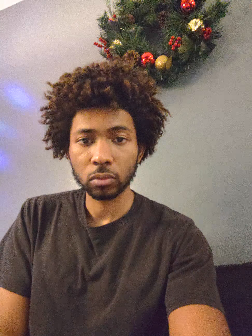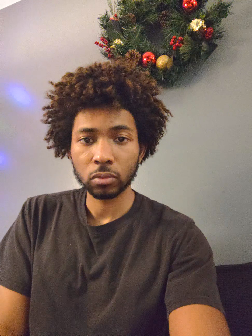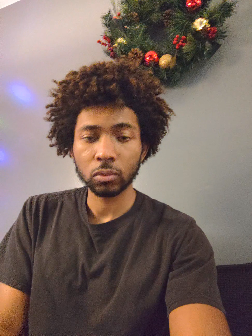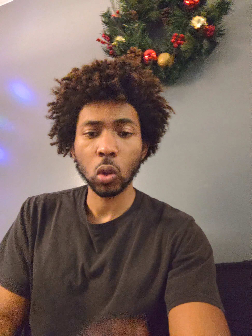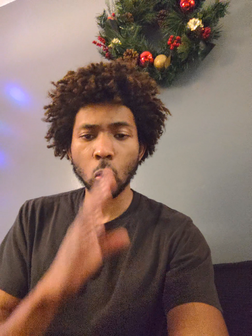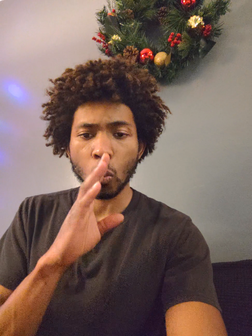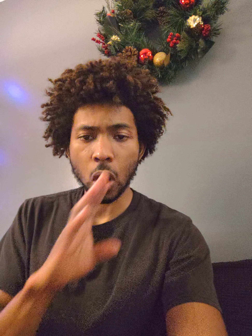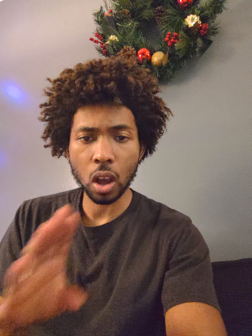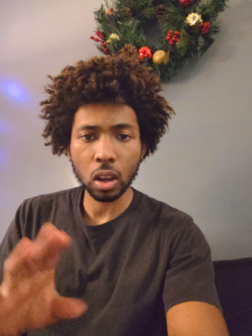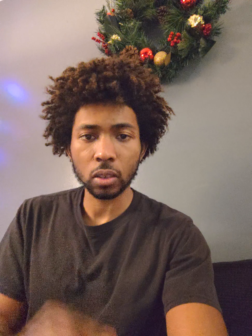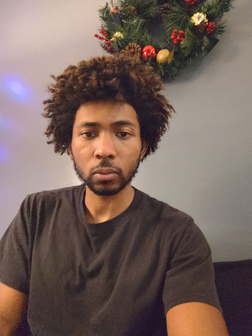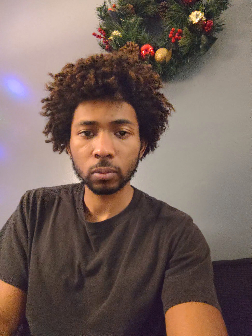quiet